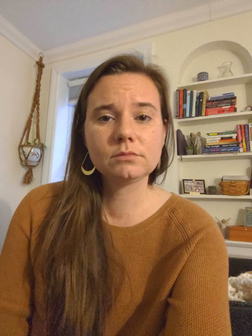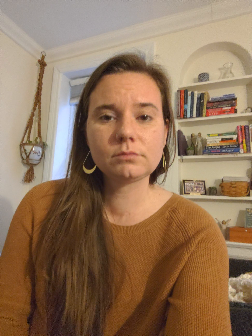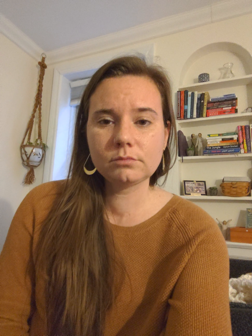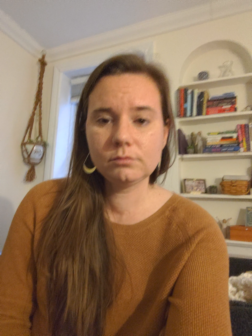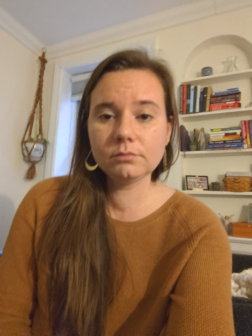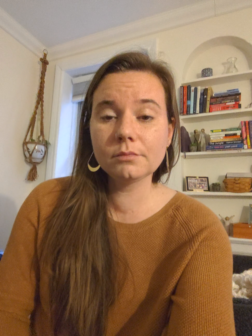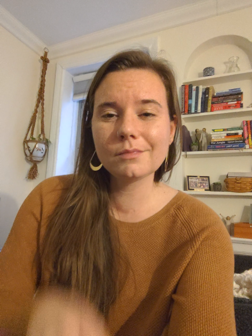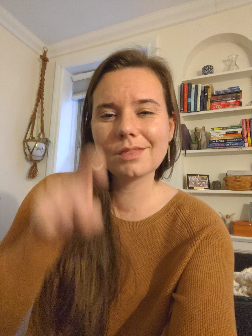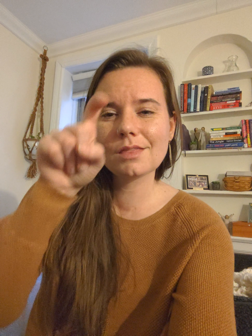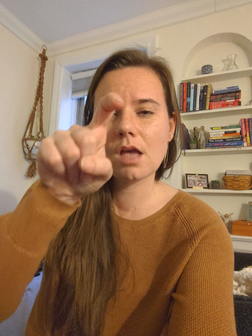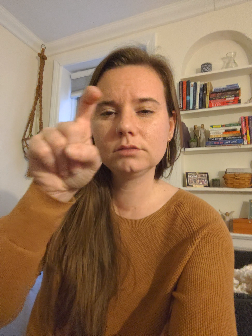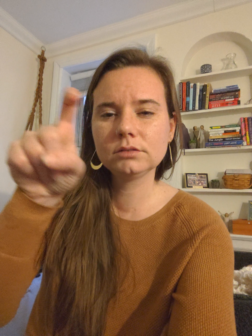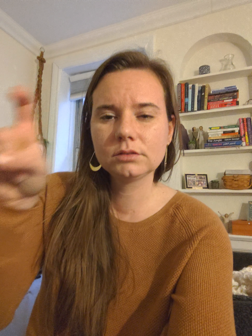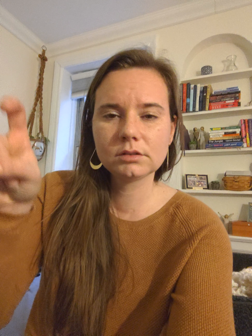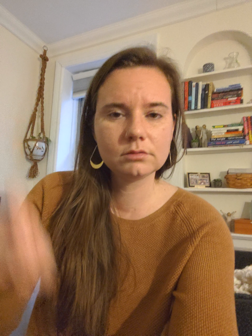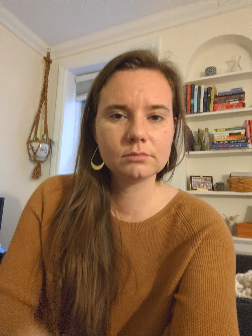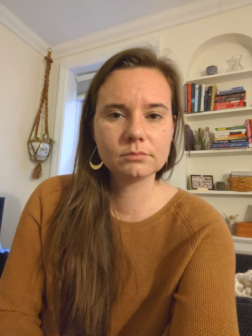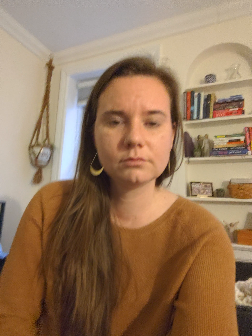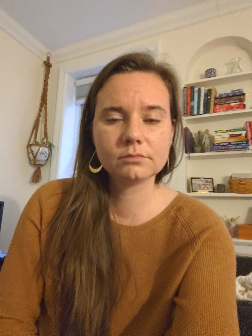closet